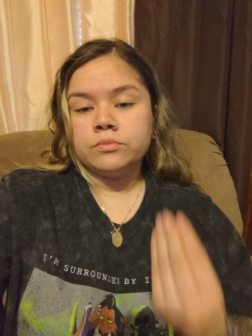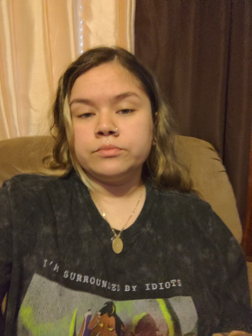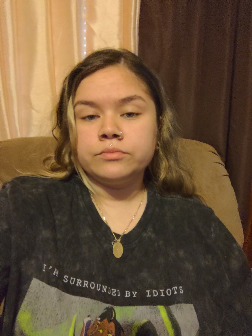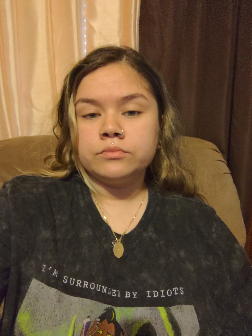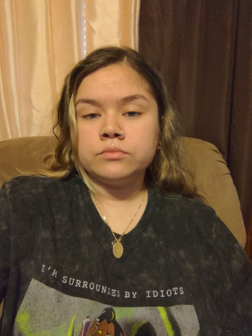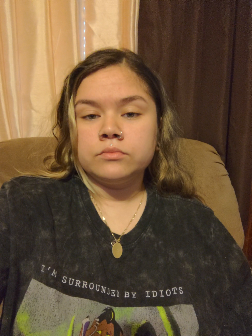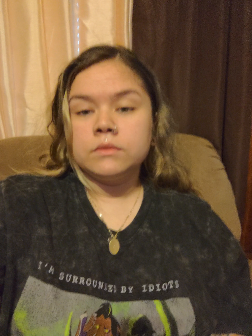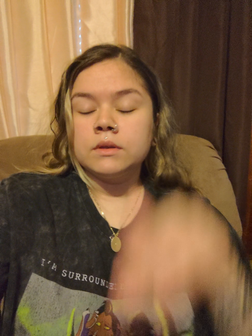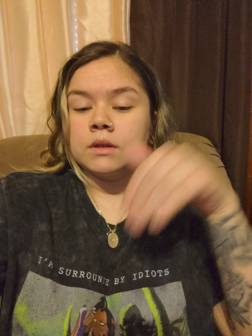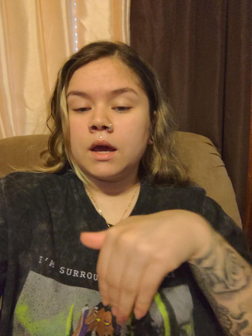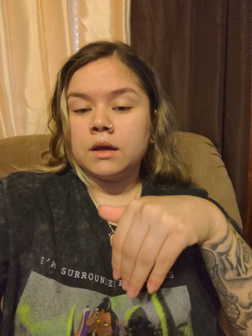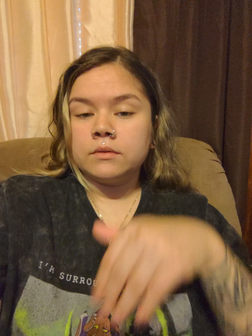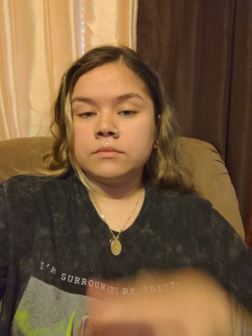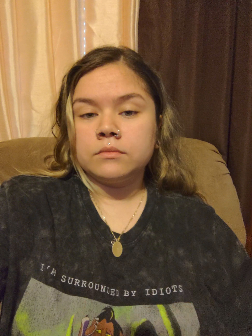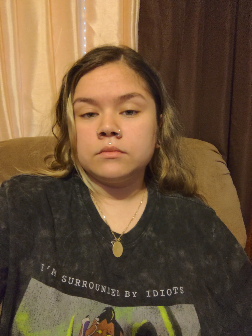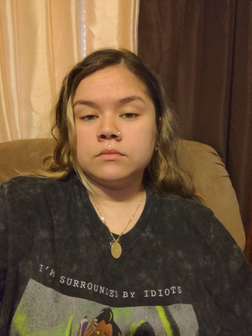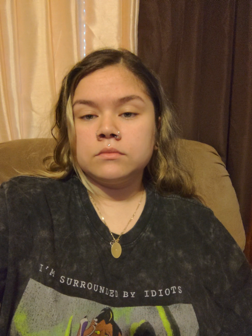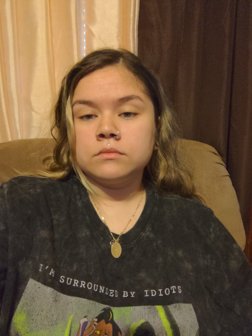night night